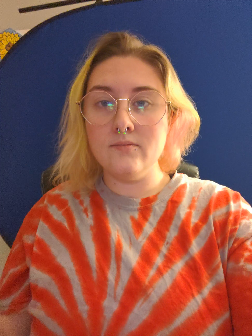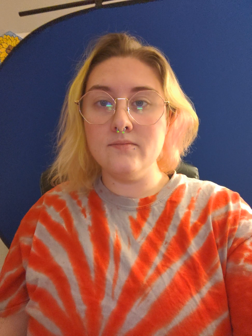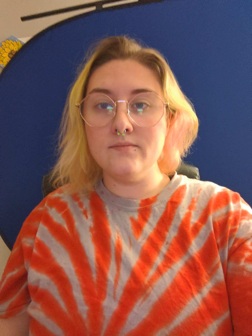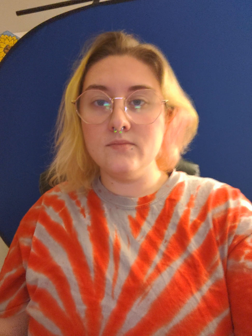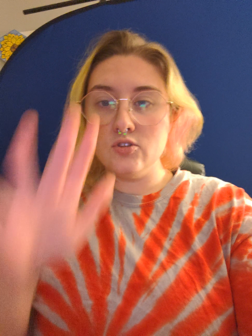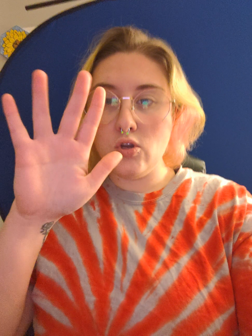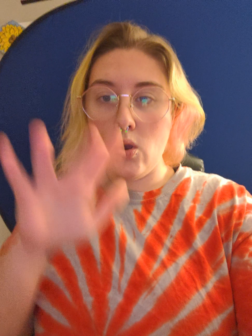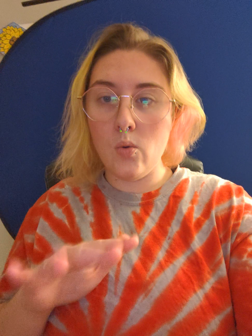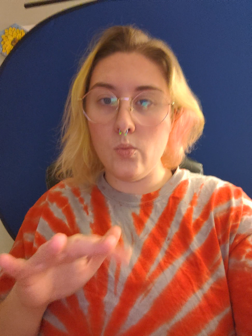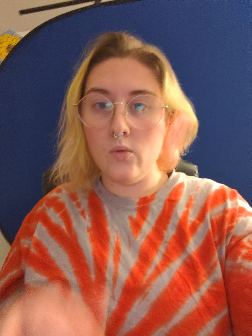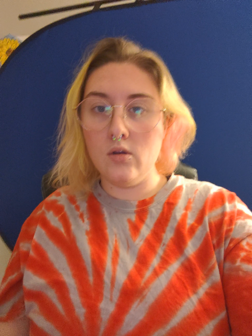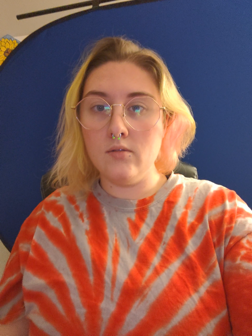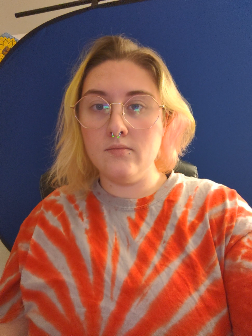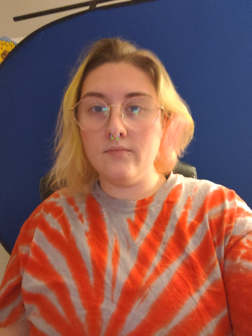snow